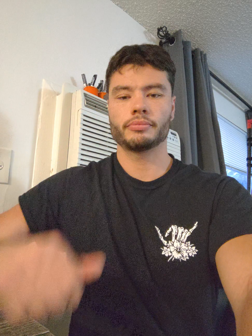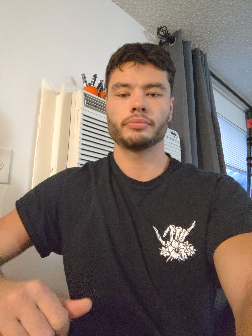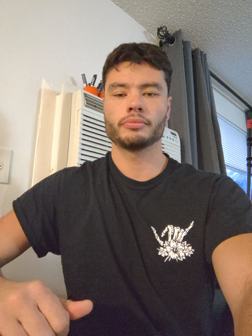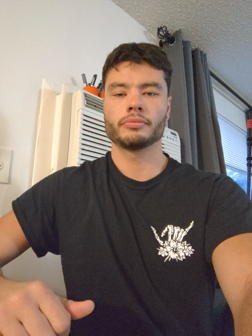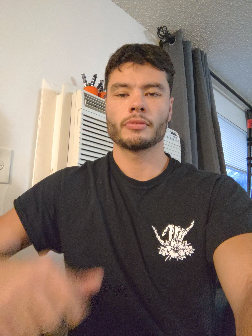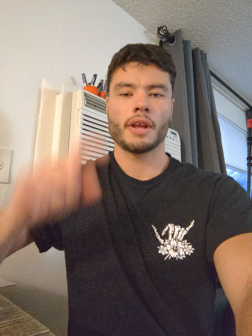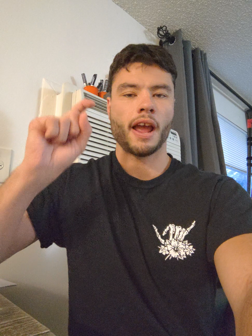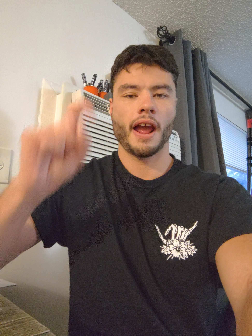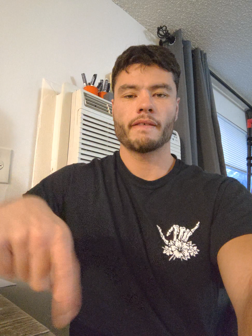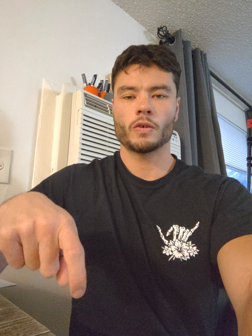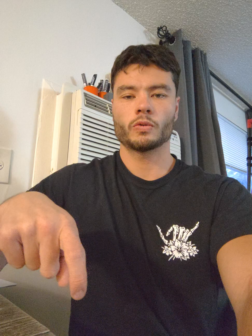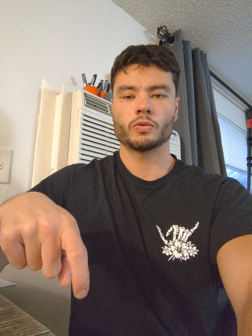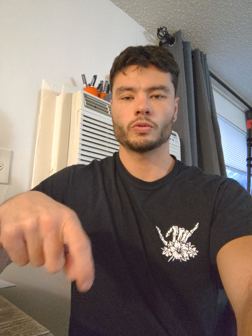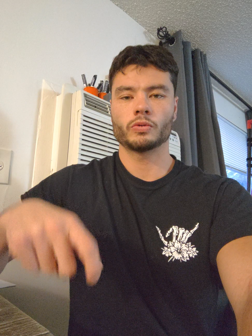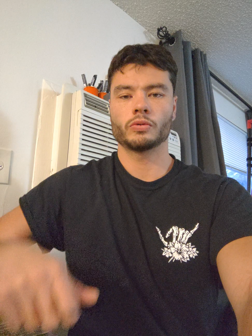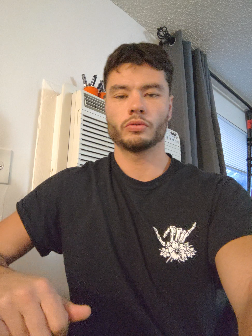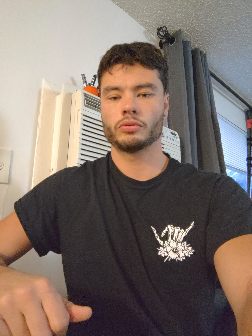have to